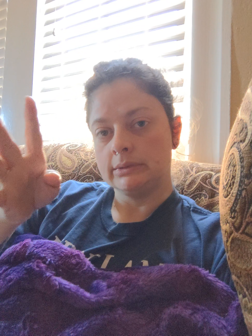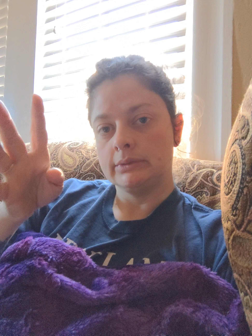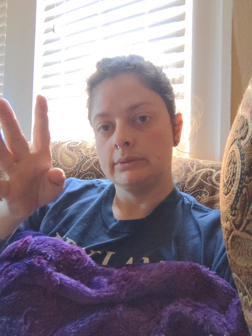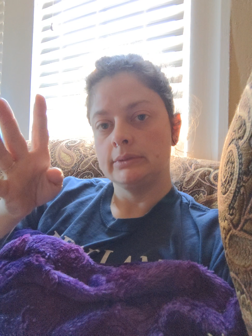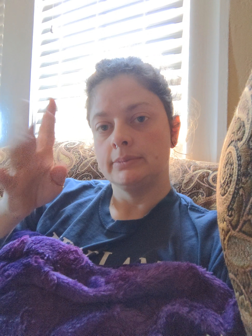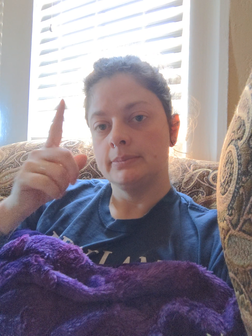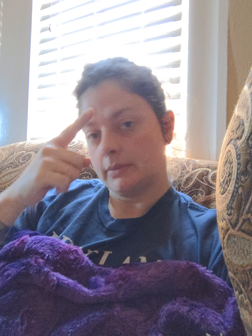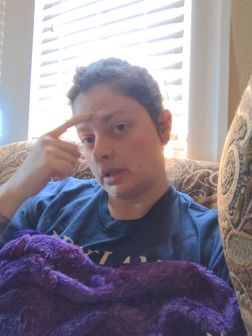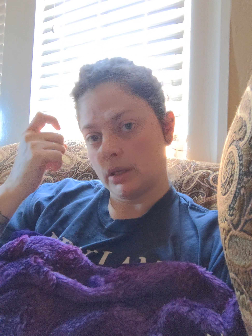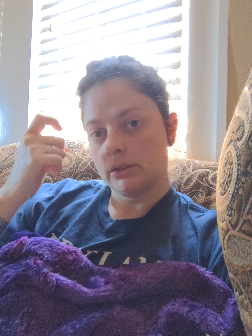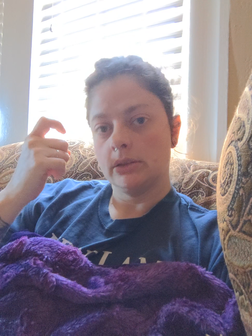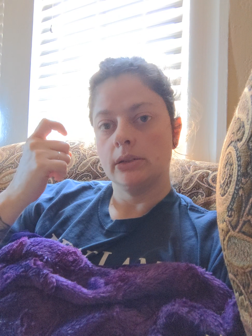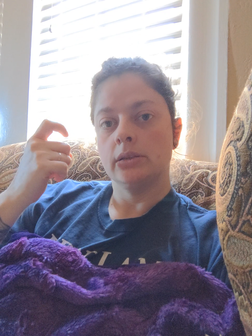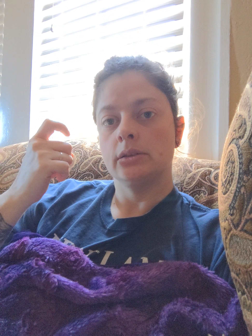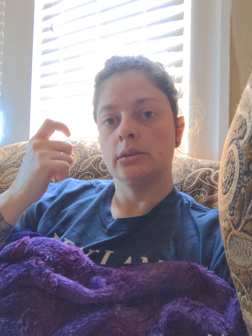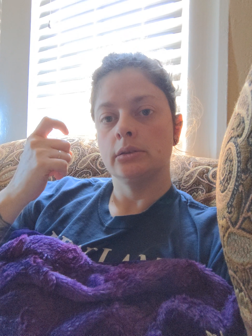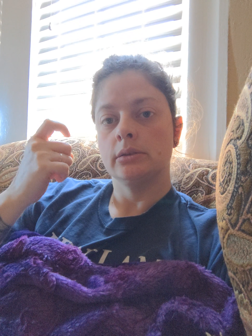because